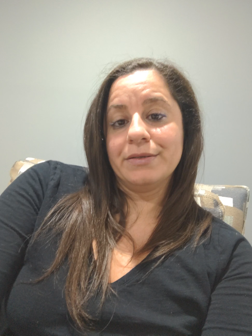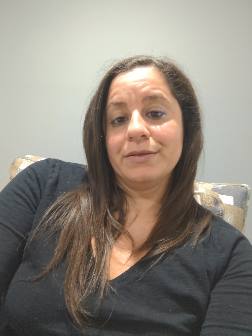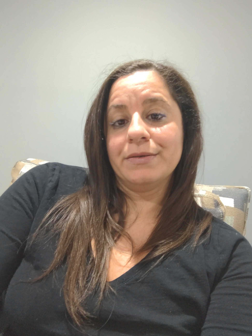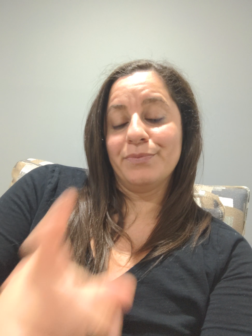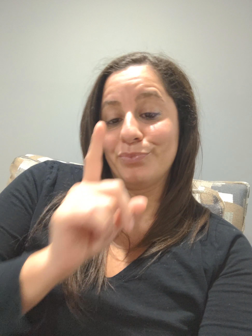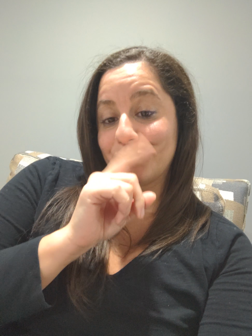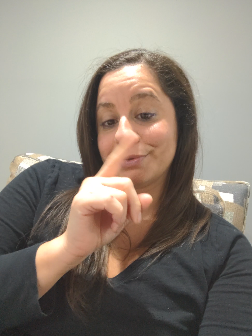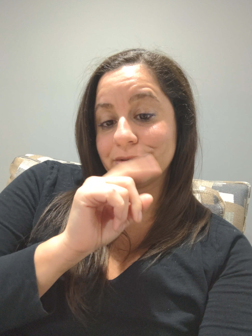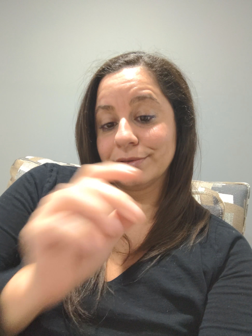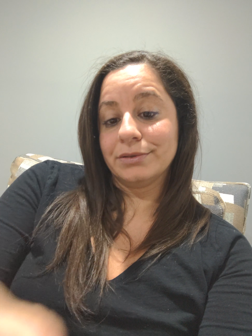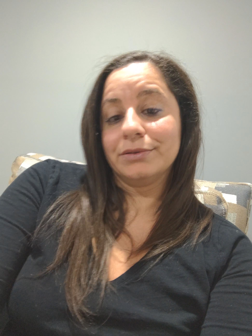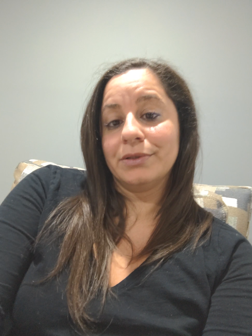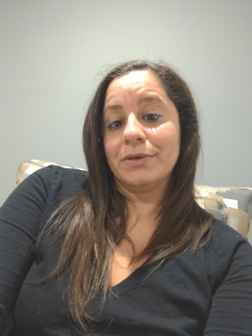pretend